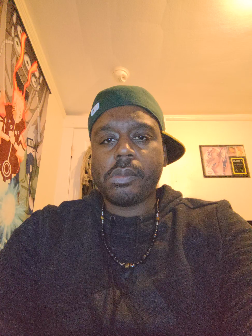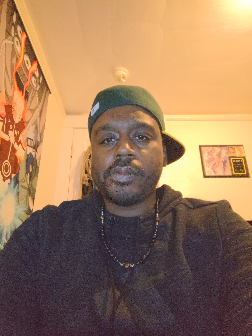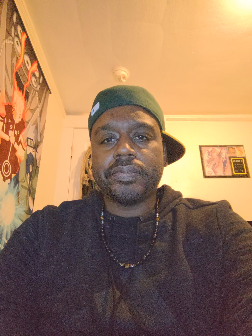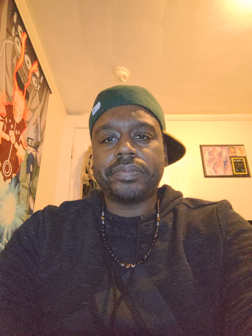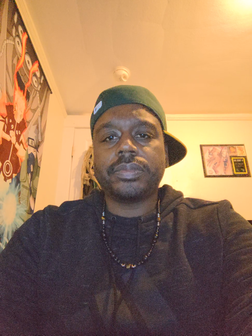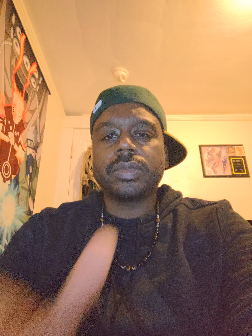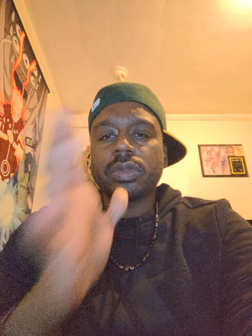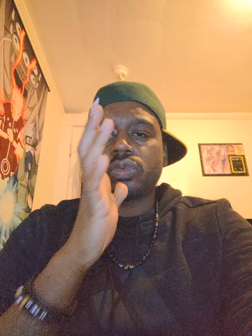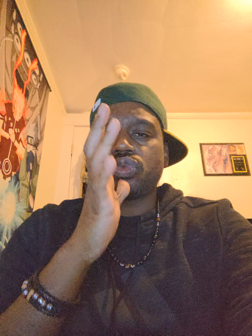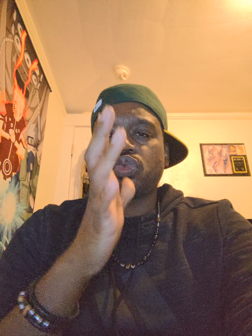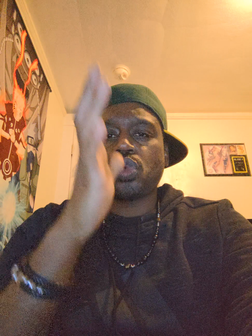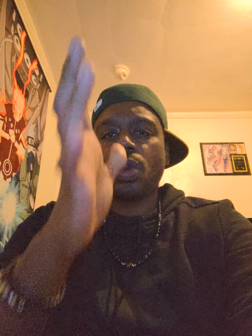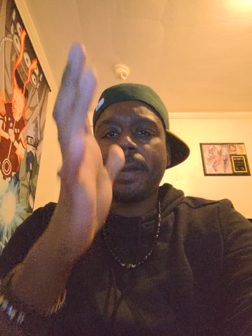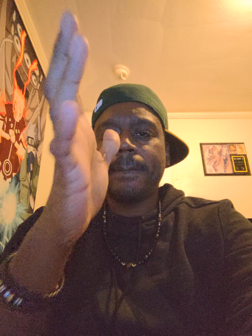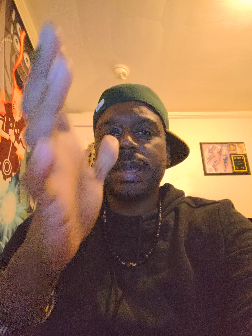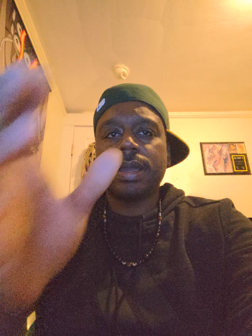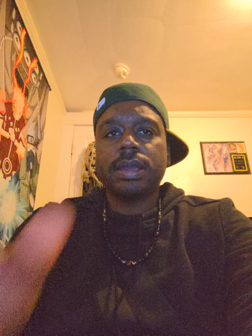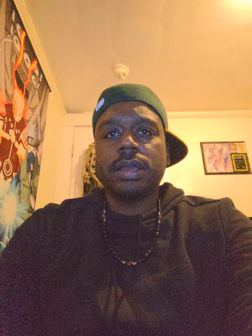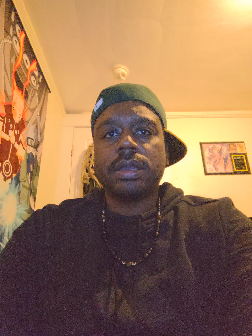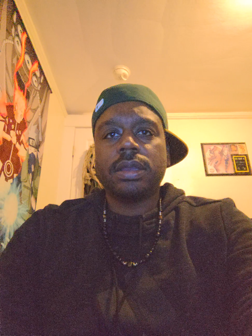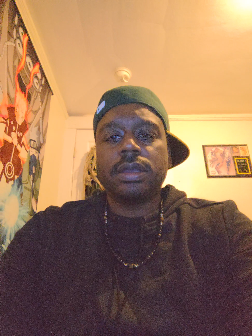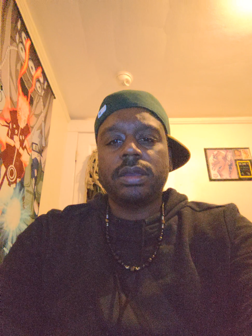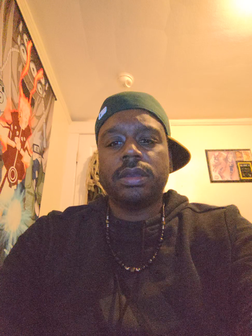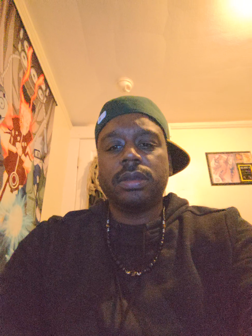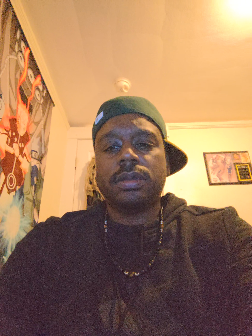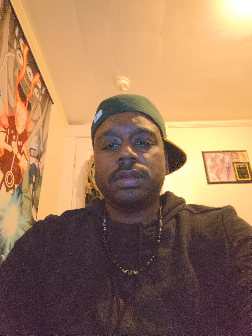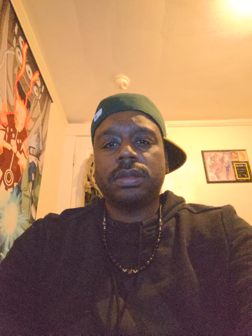grandma